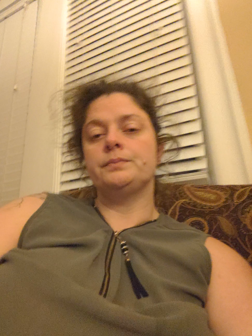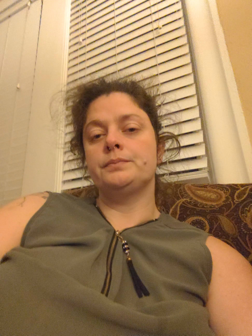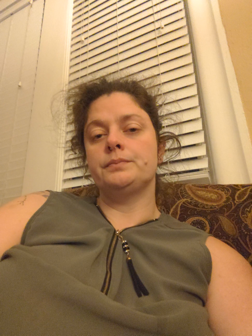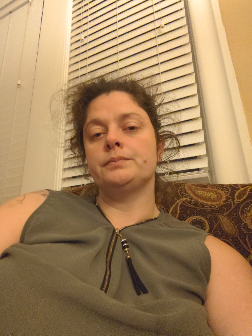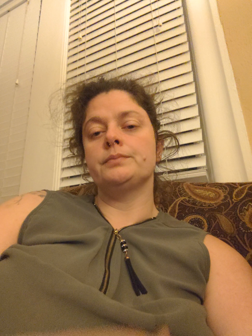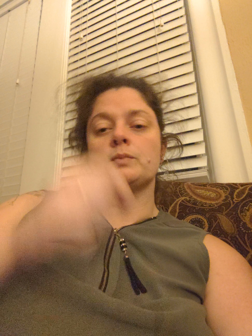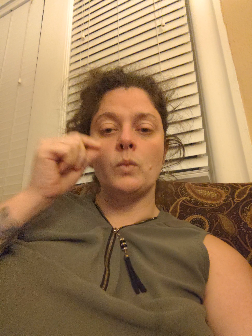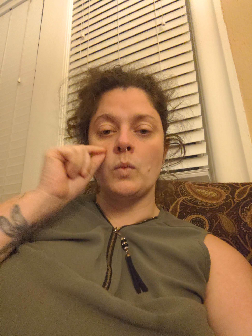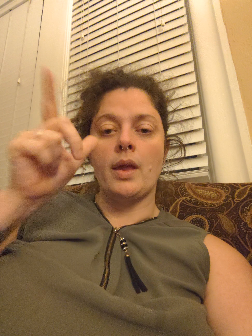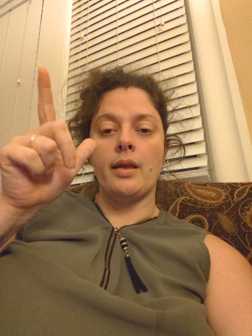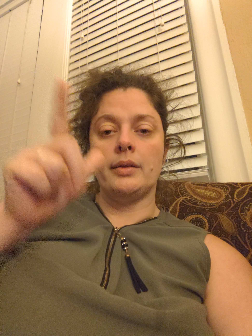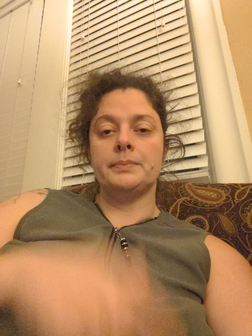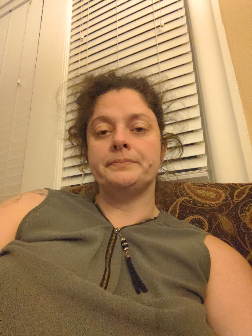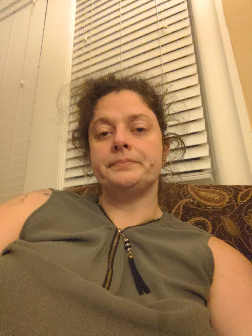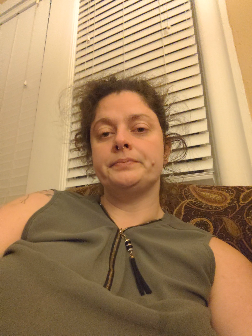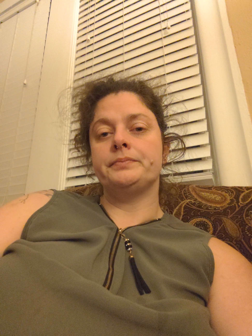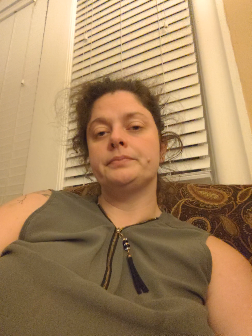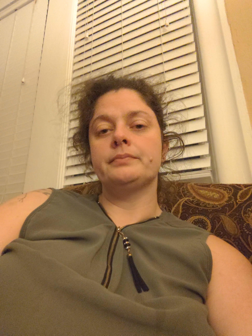wake